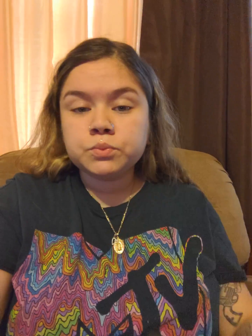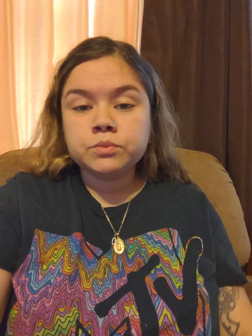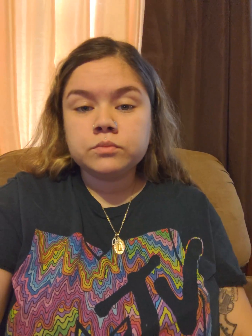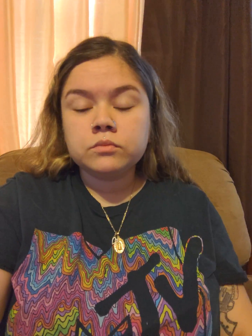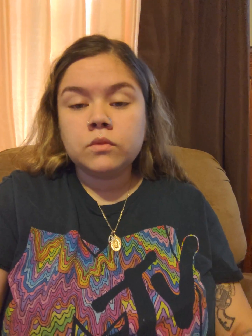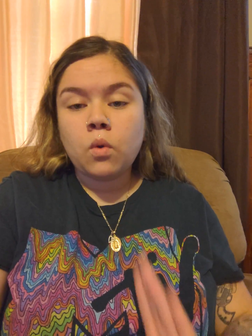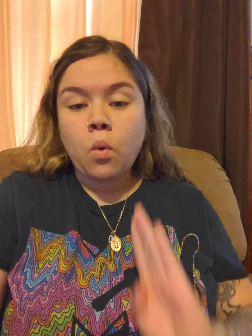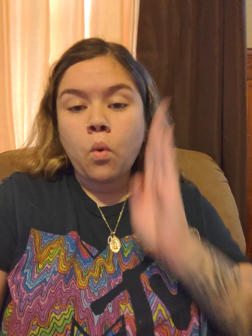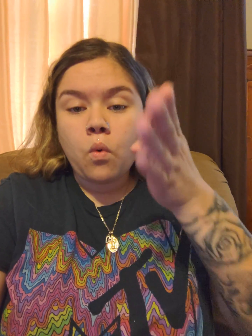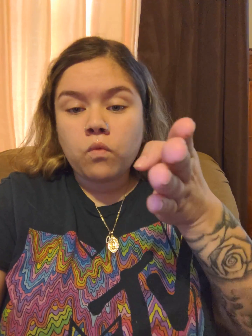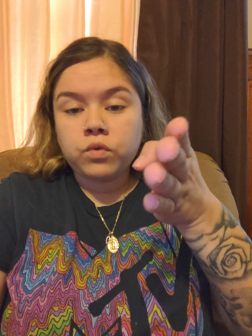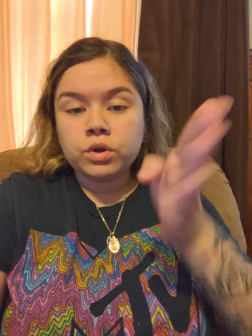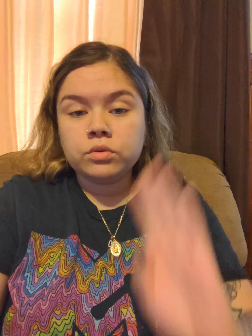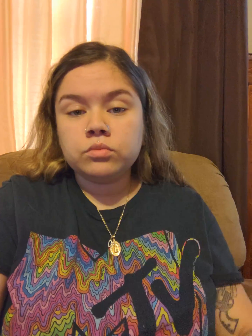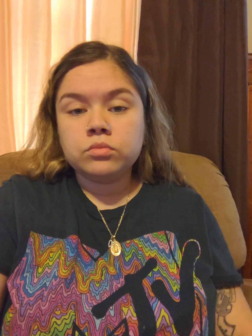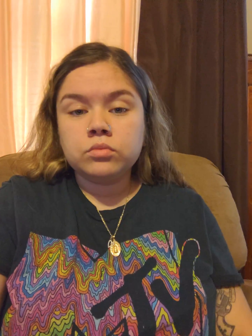over